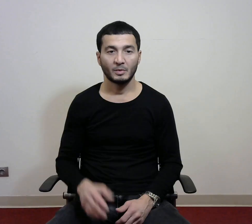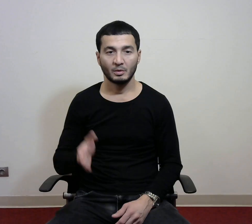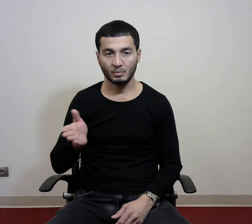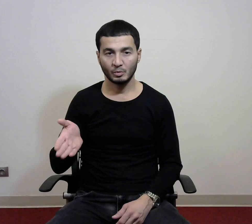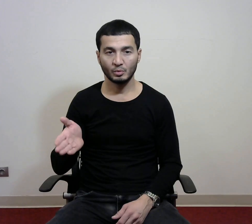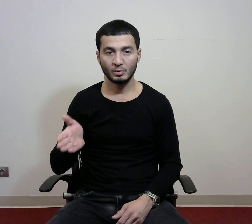burda